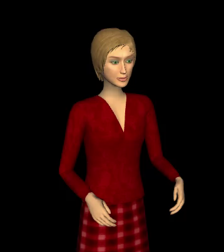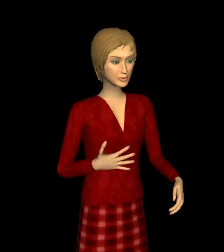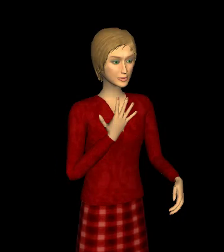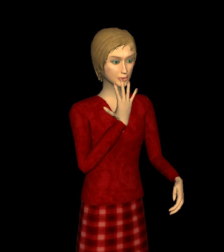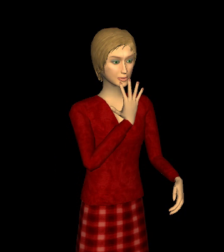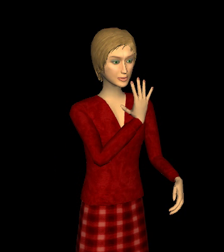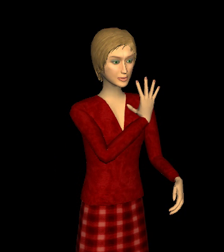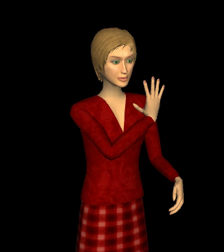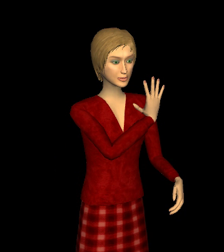لطيف